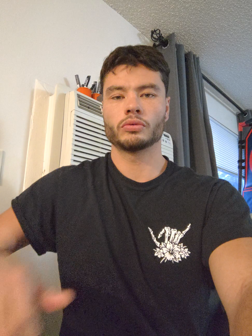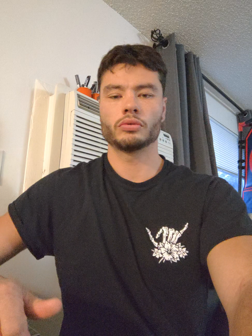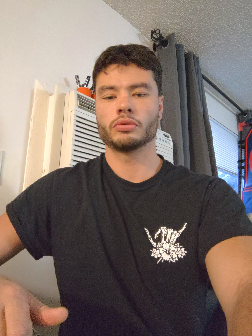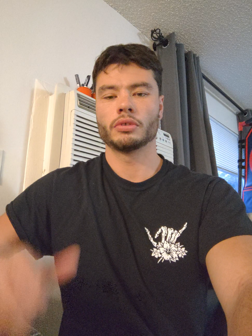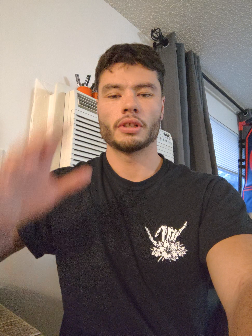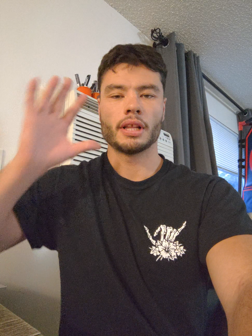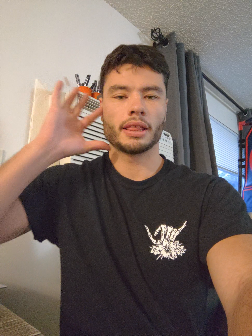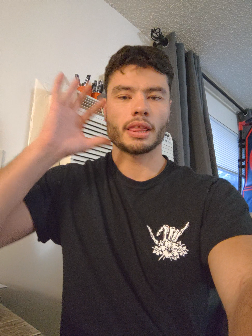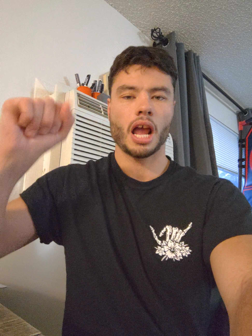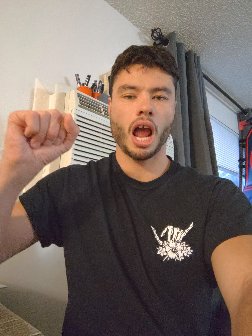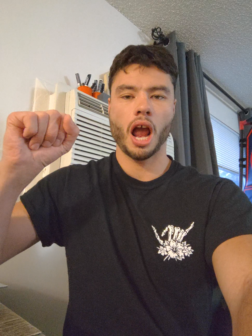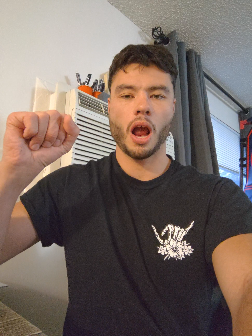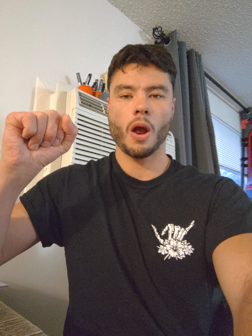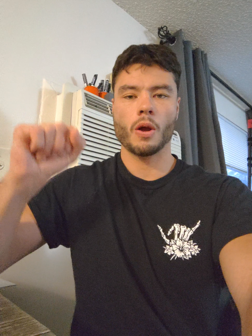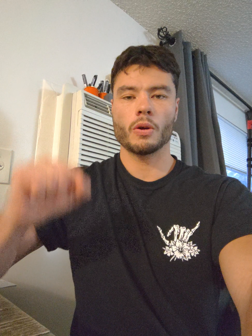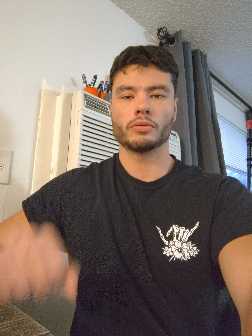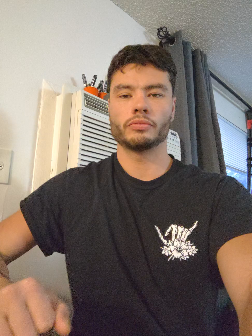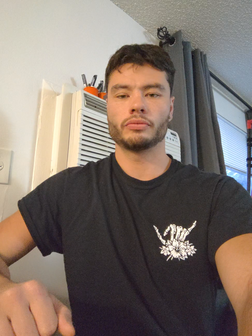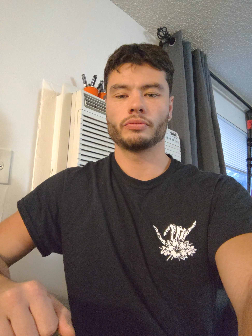loud